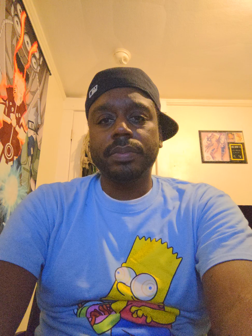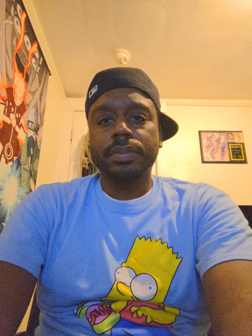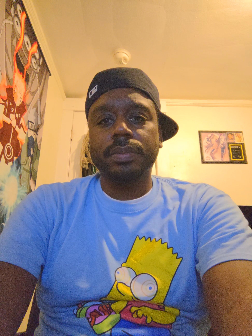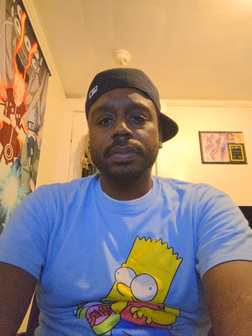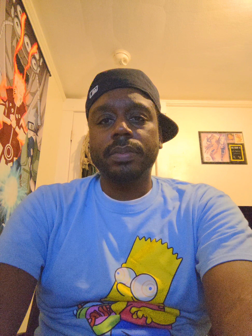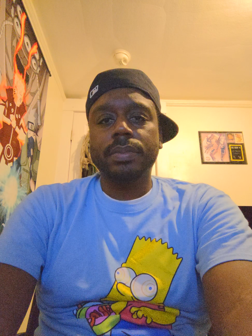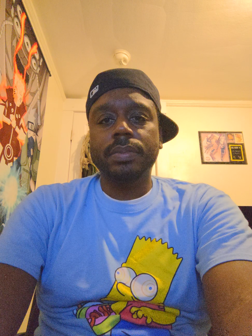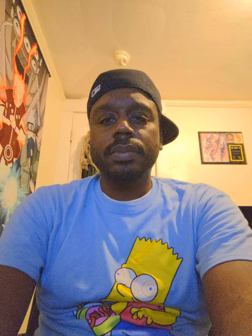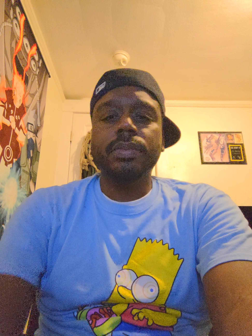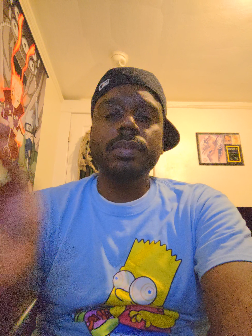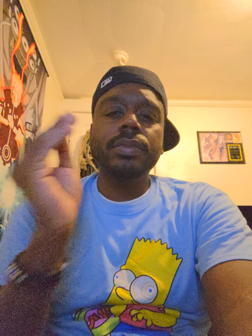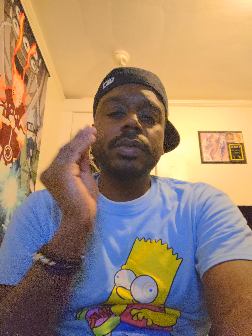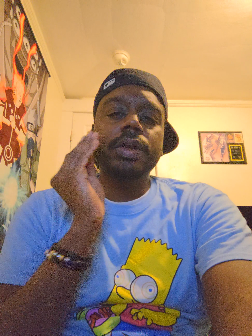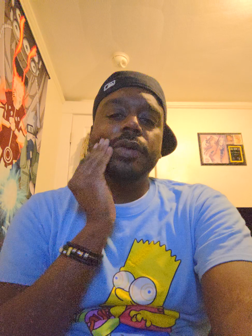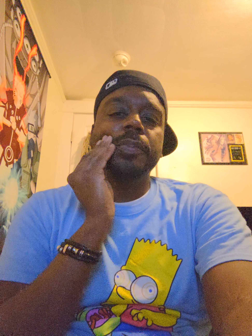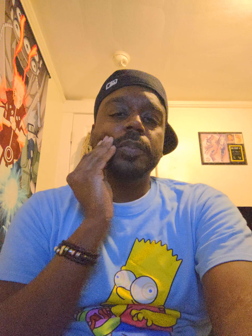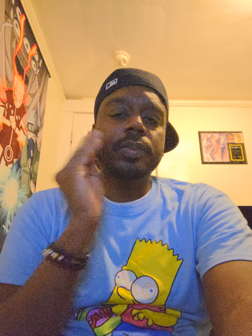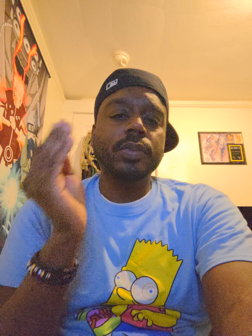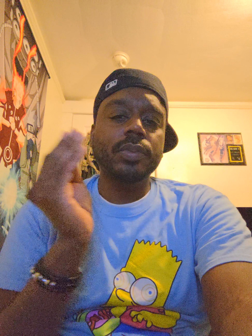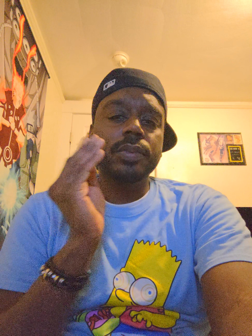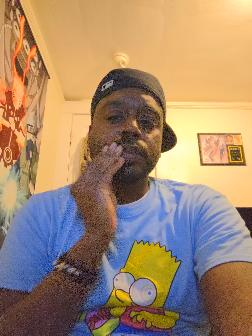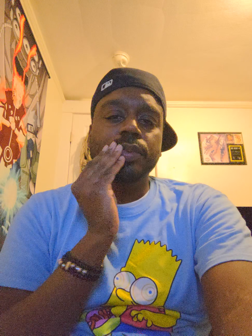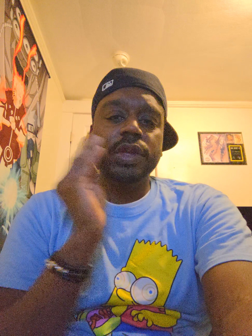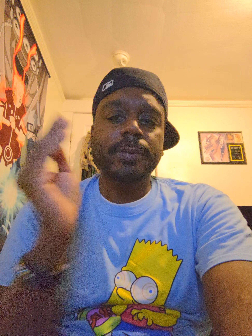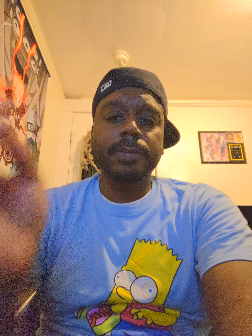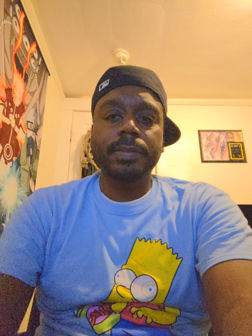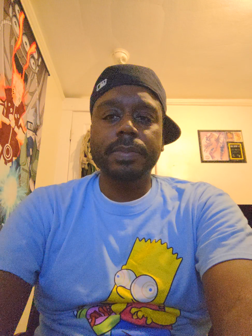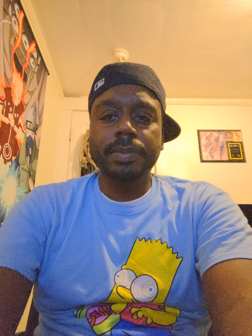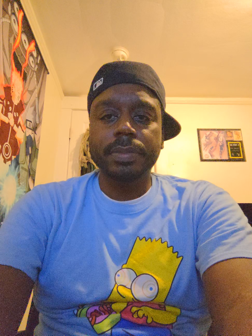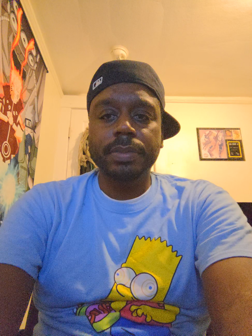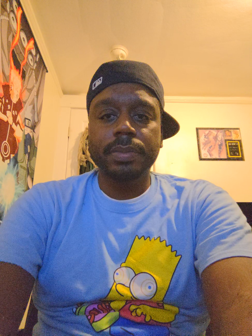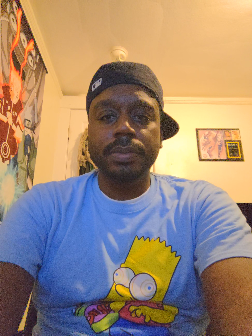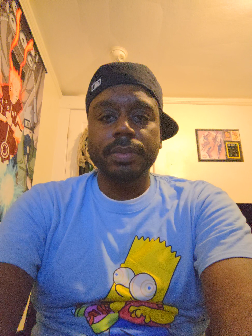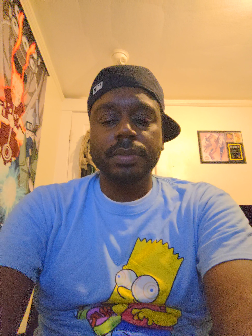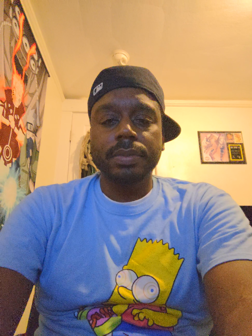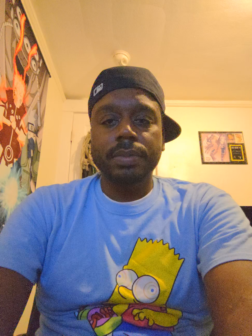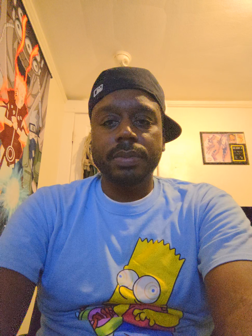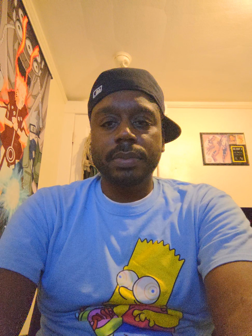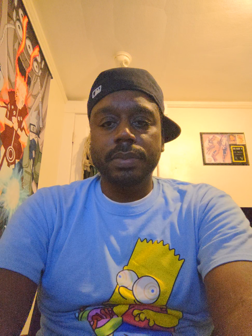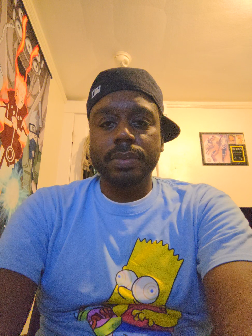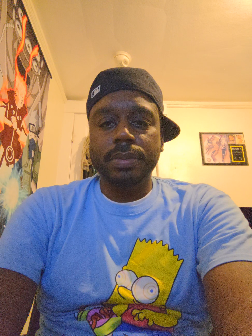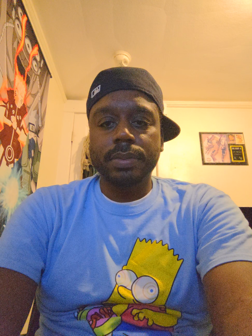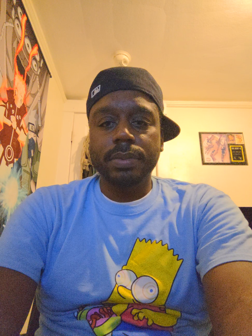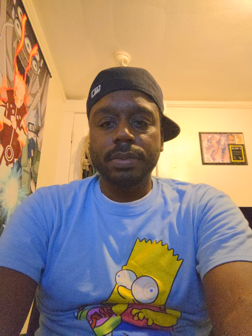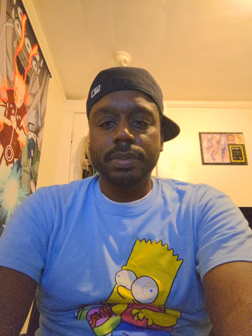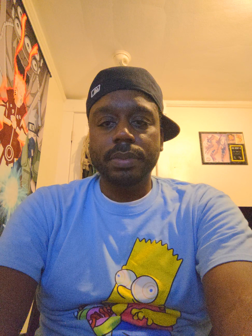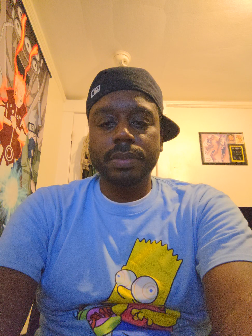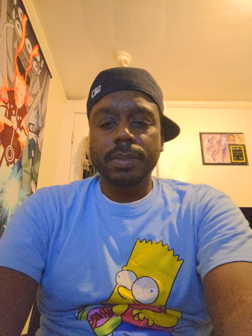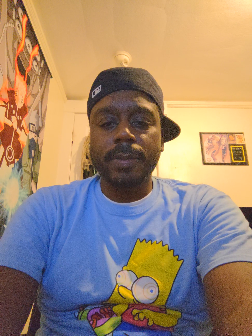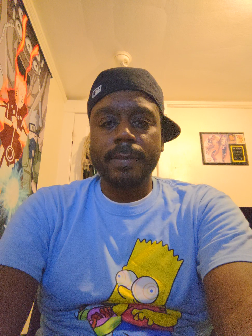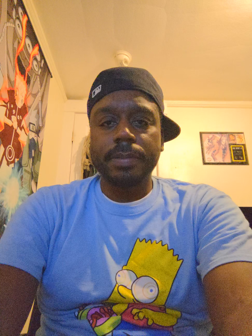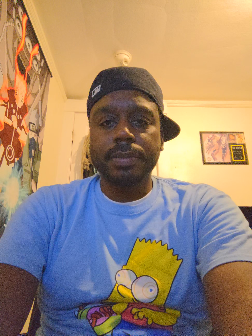kiss